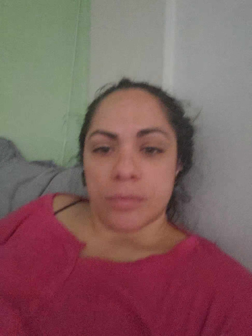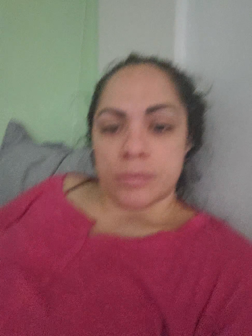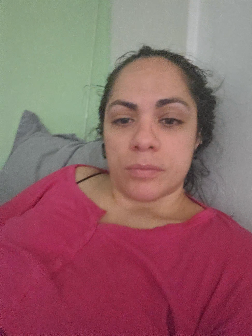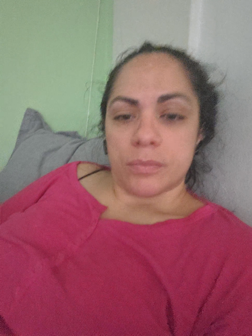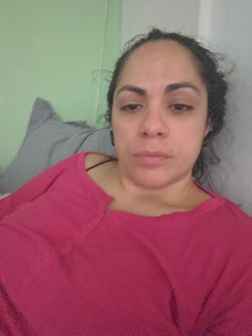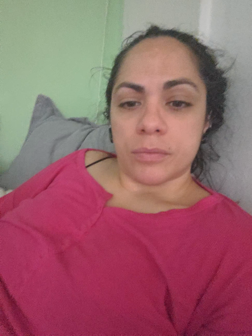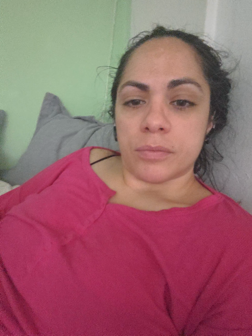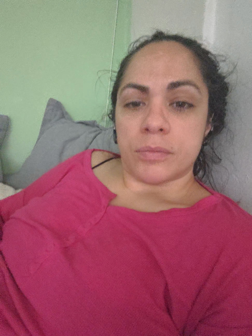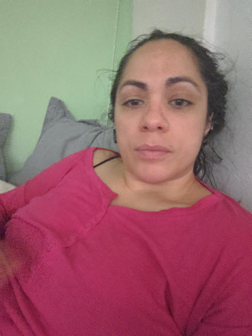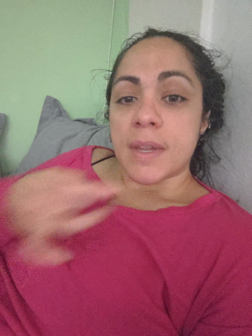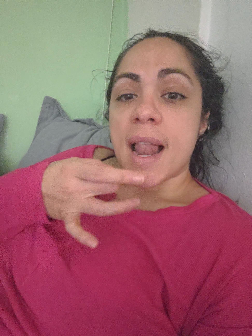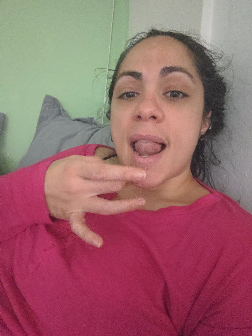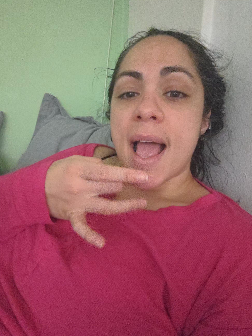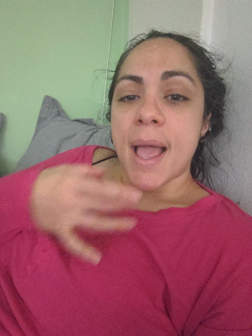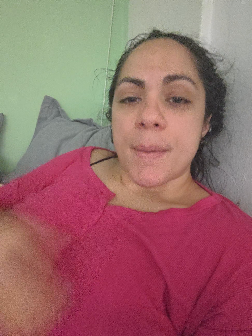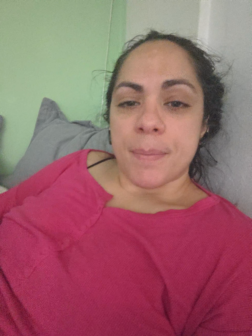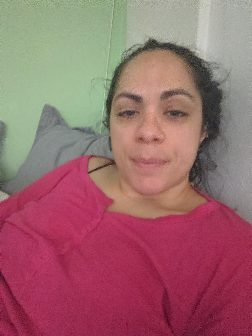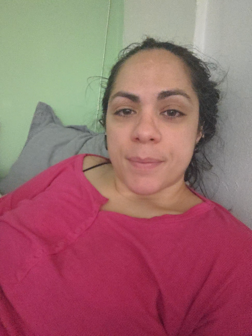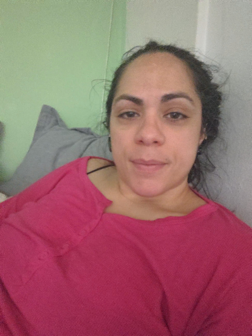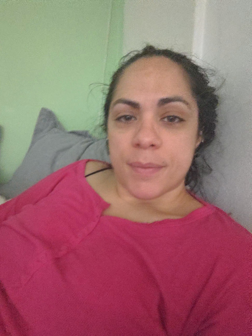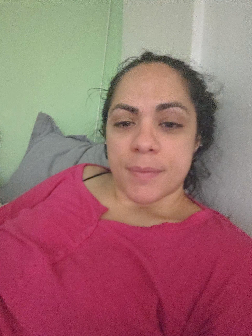lamp